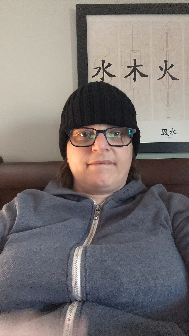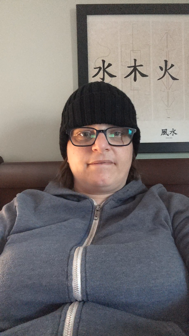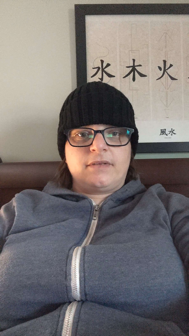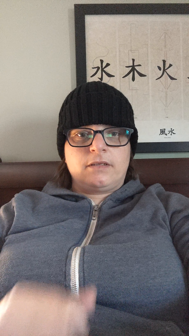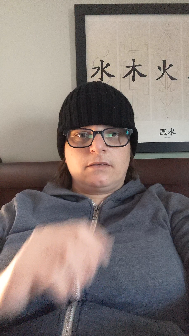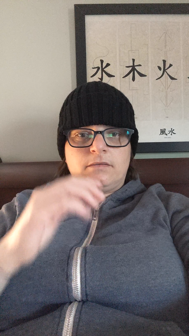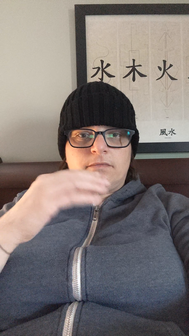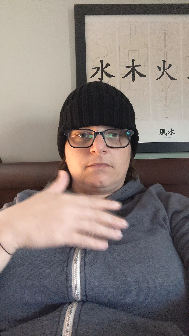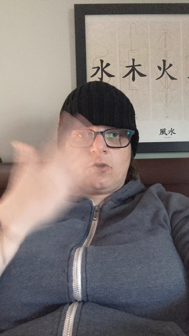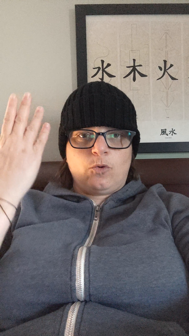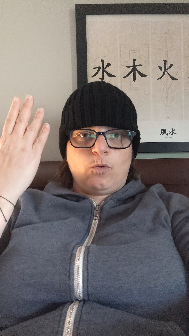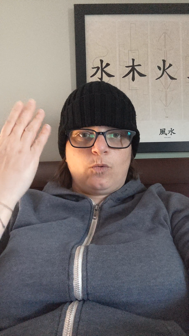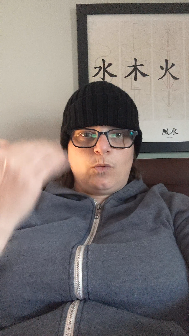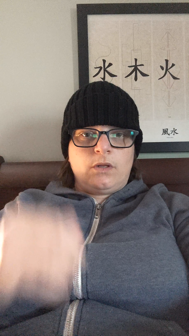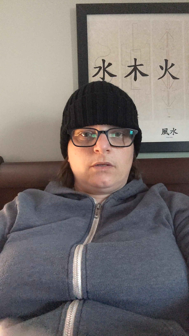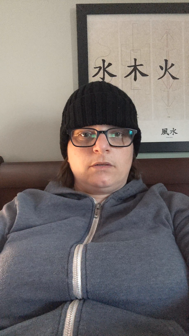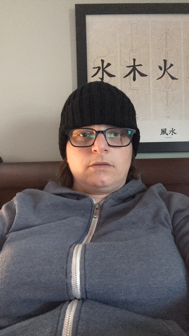all gone